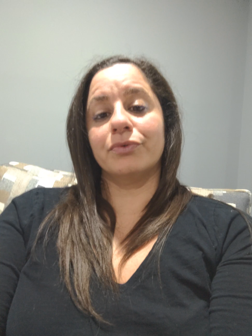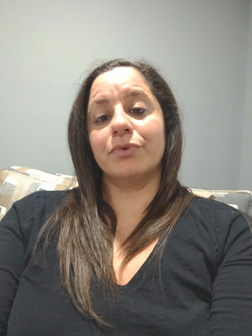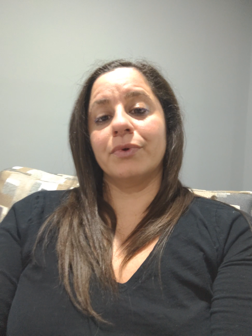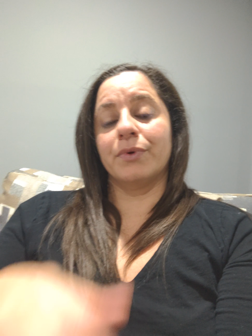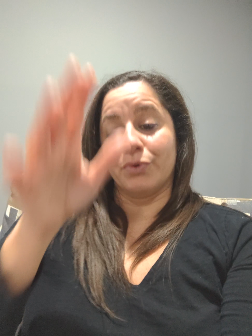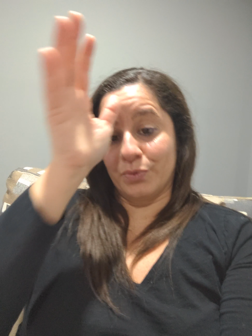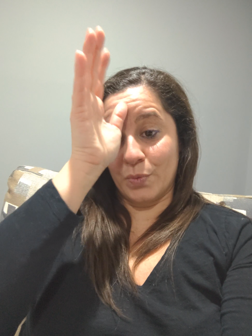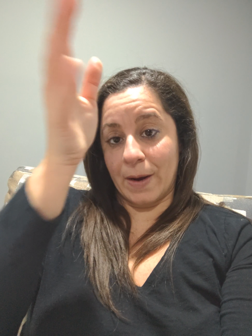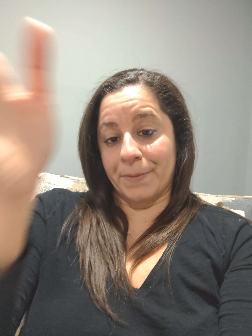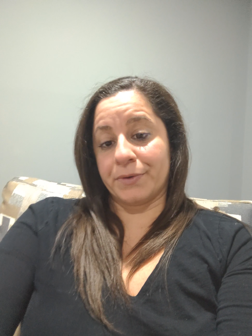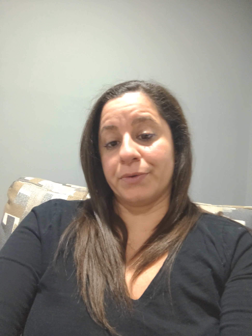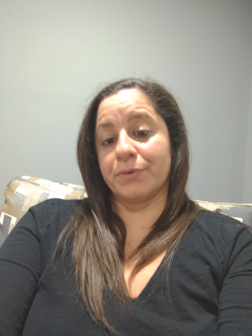grandpa